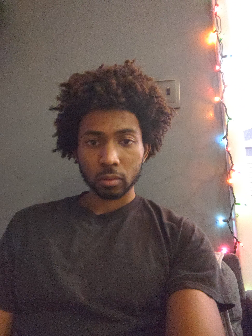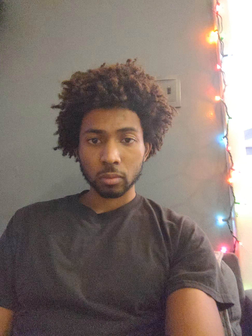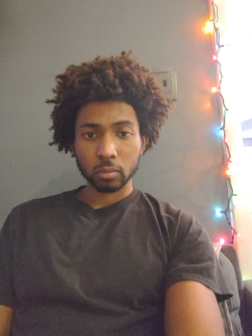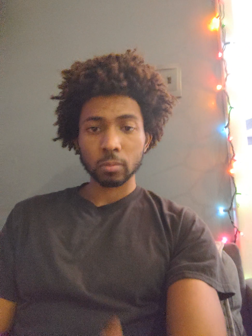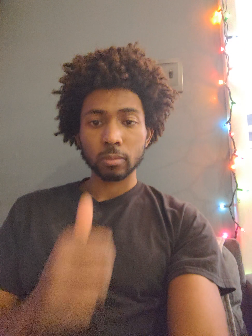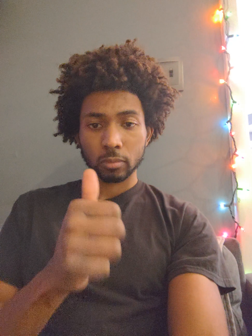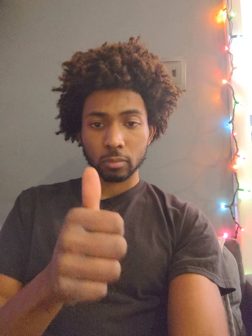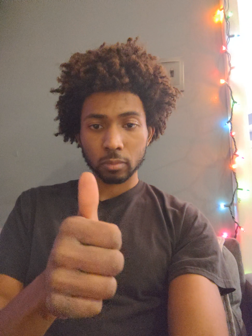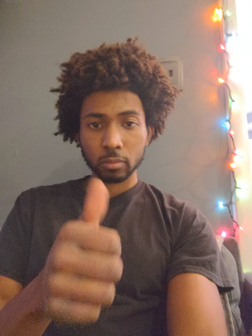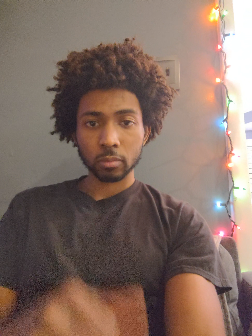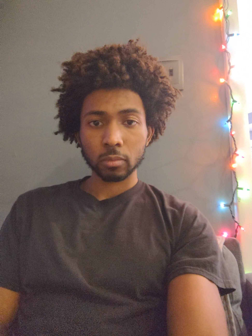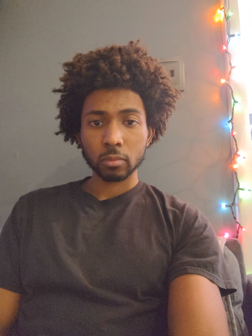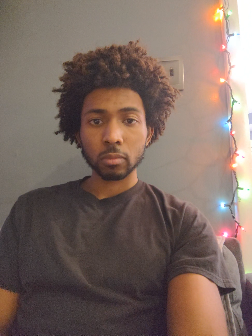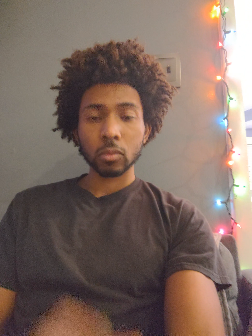yourself